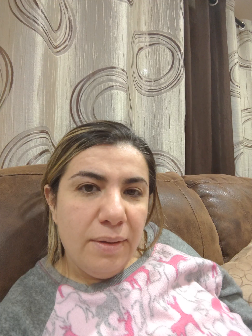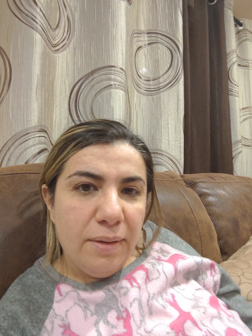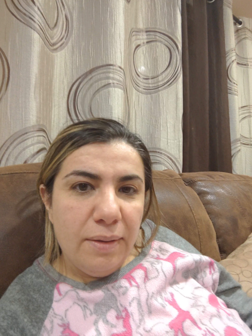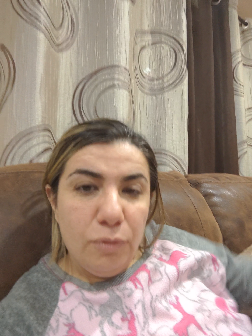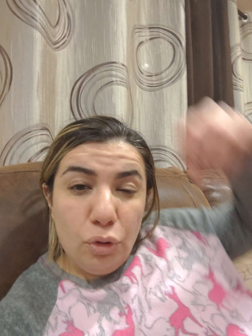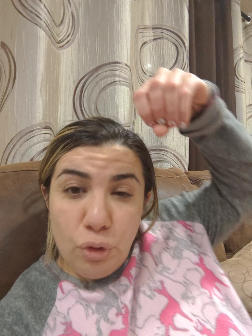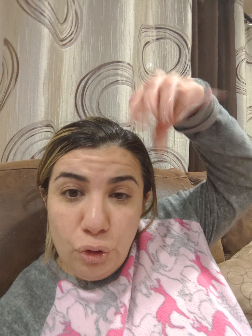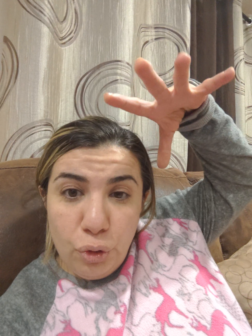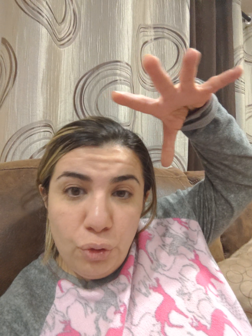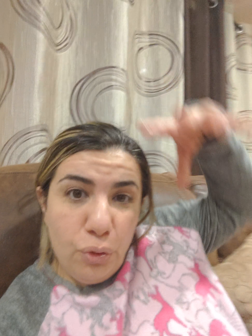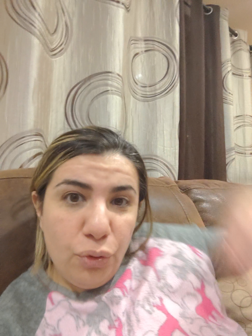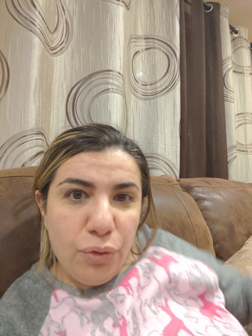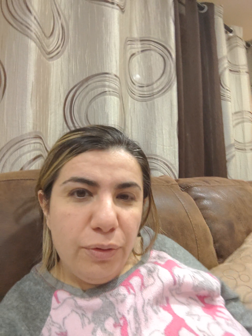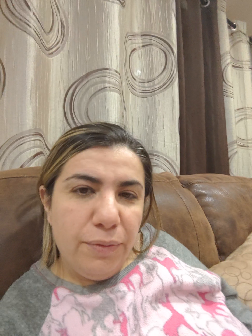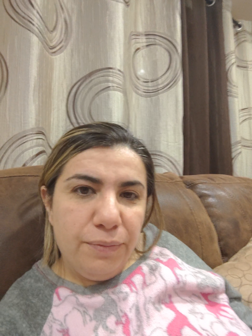lamp